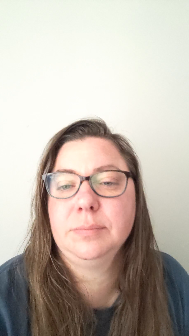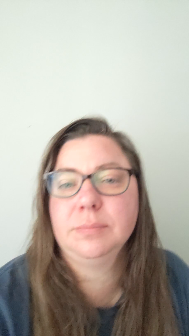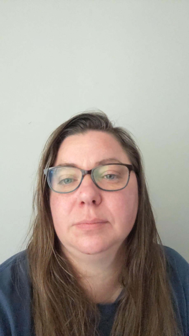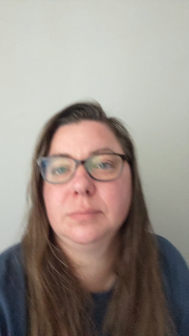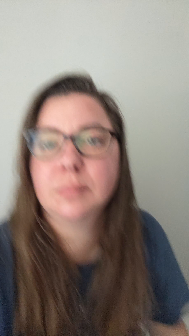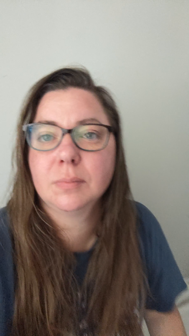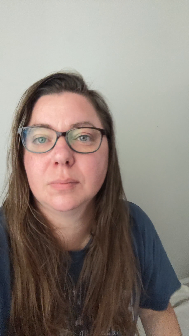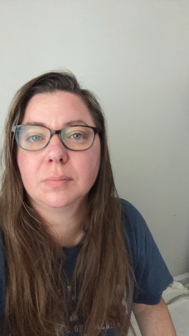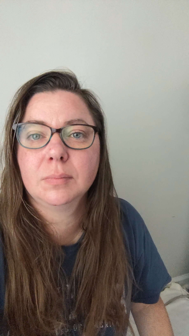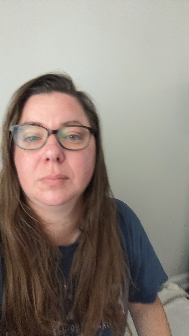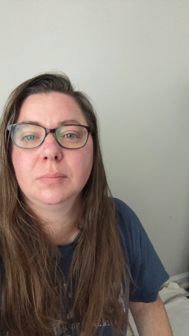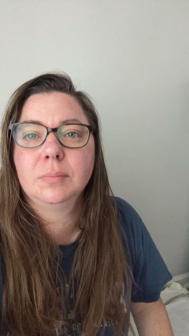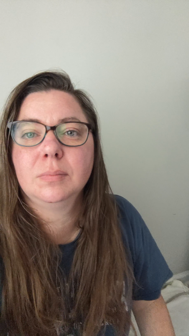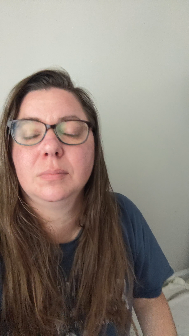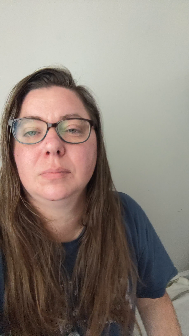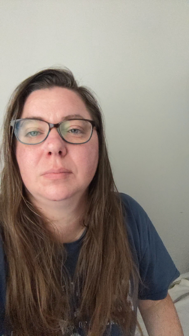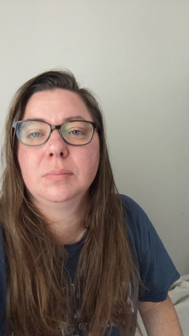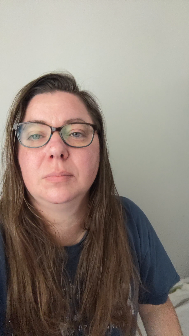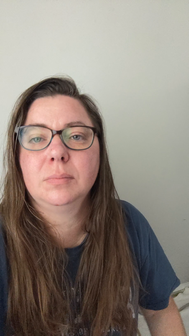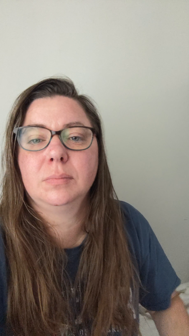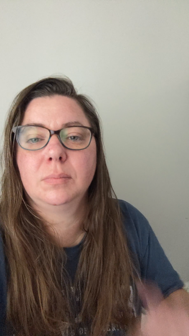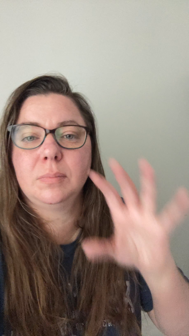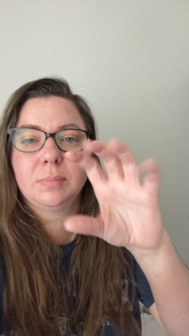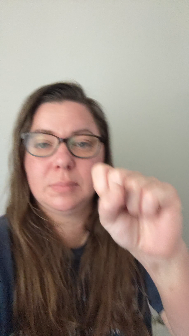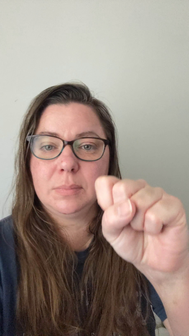catch